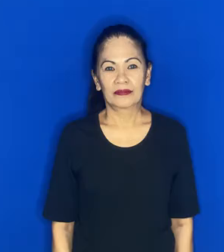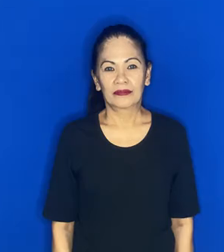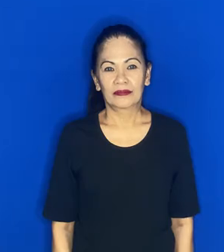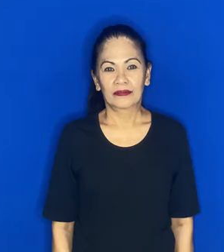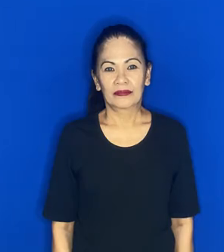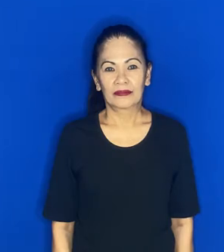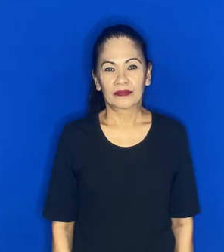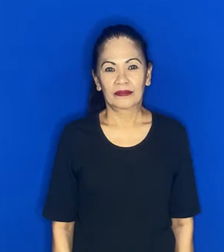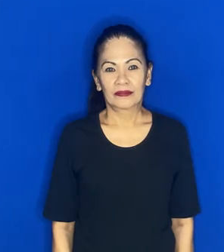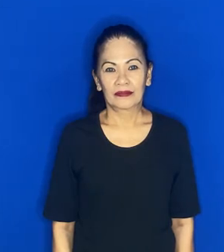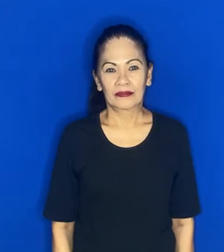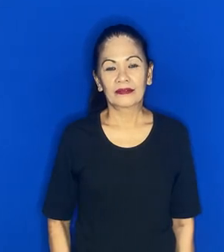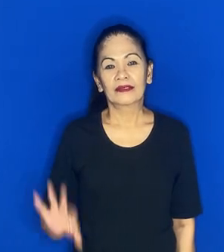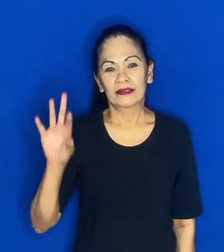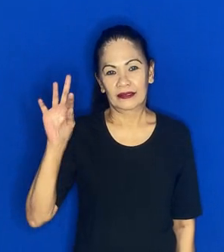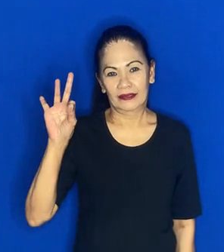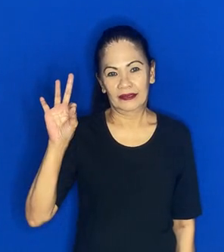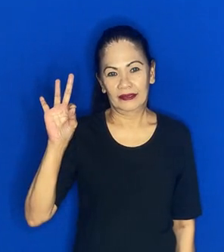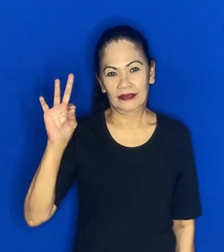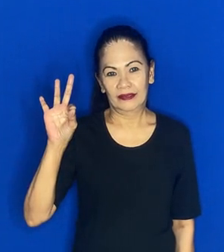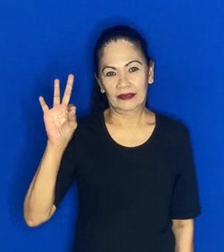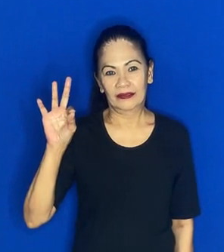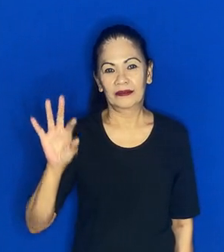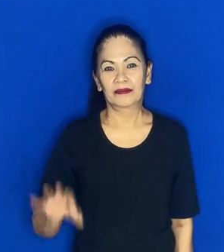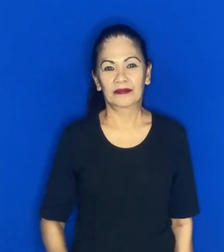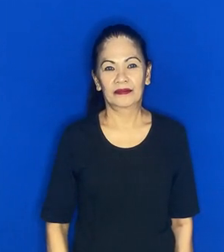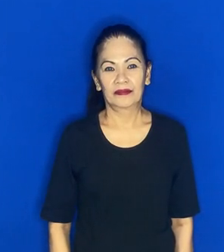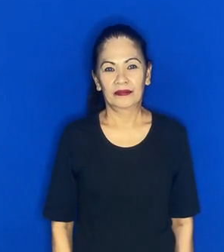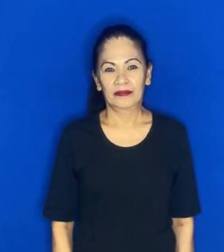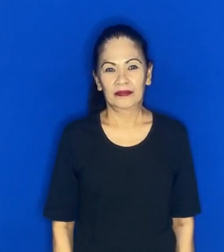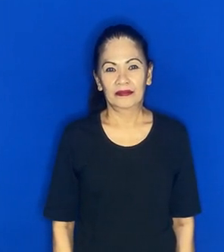nine